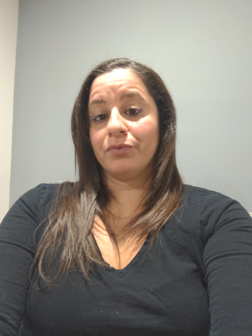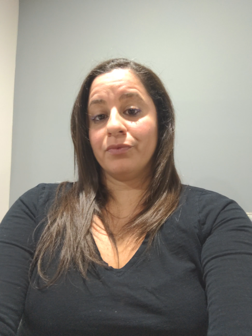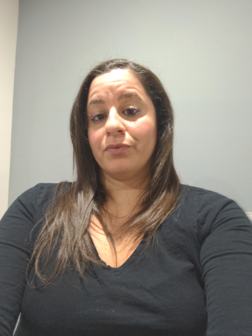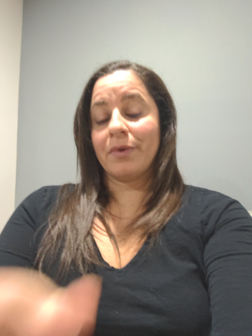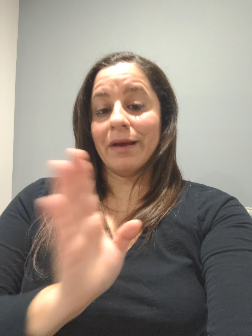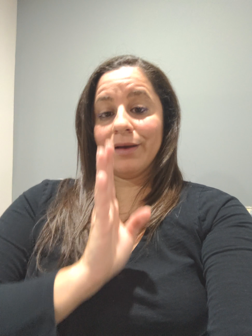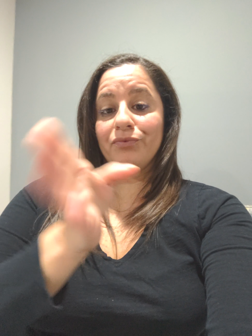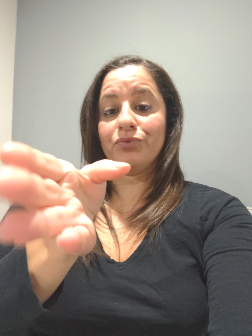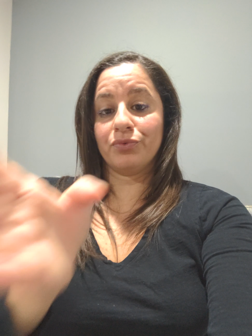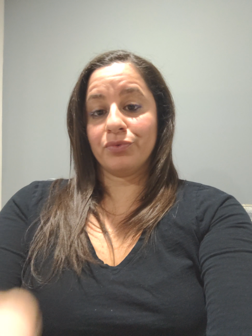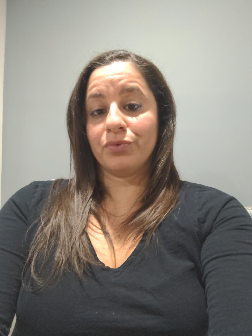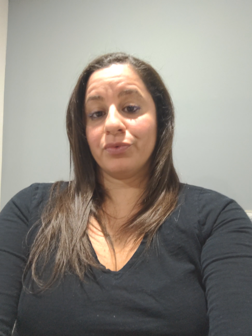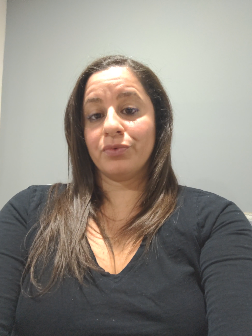after